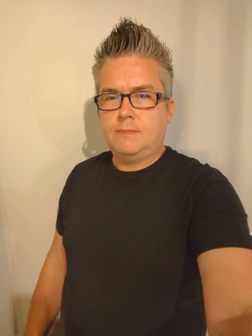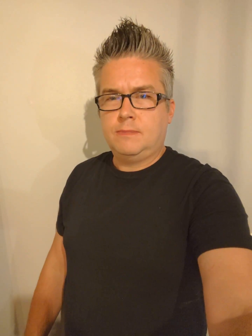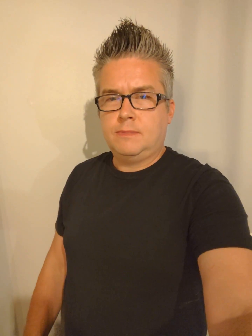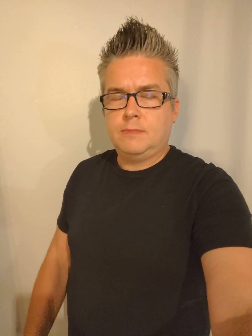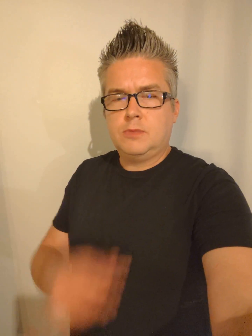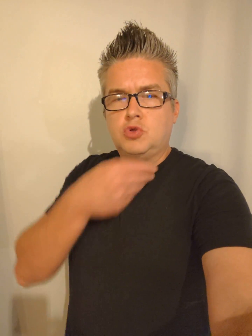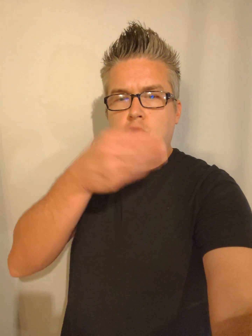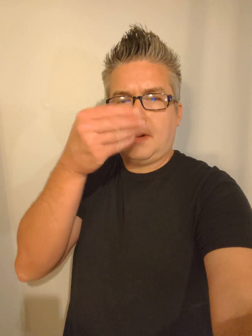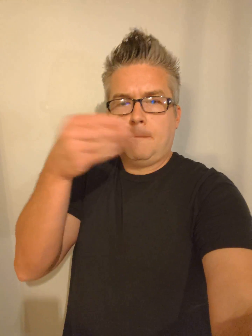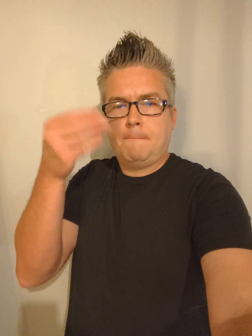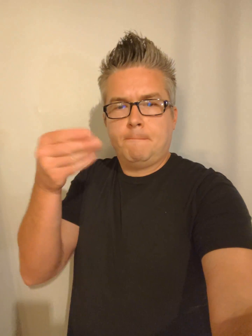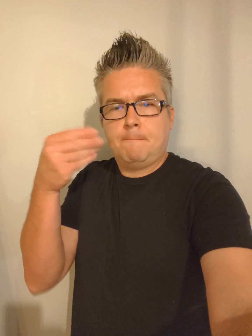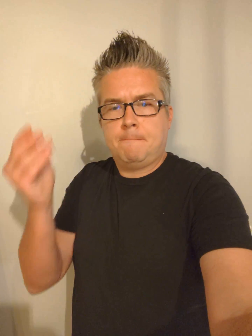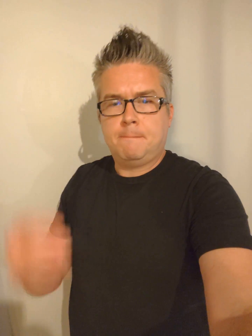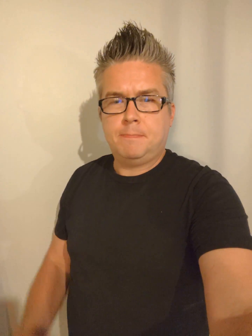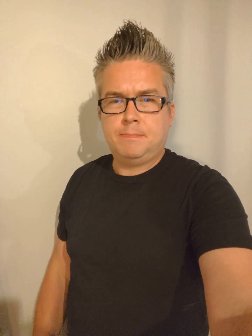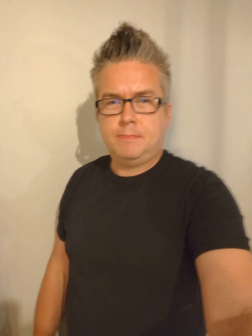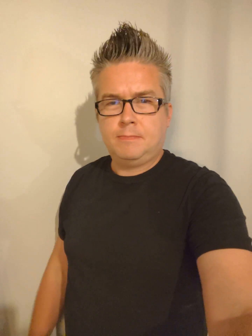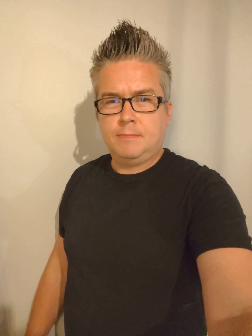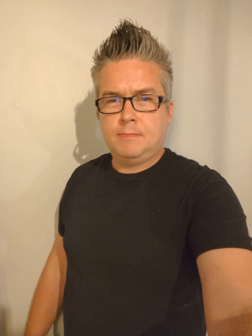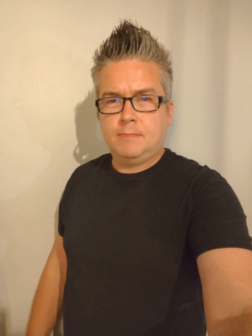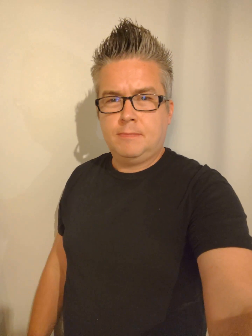shopping